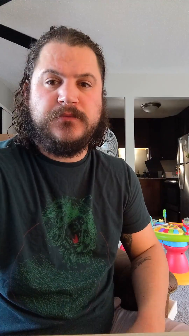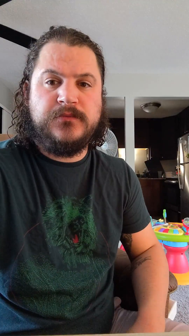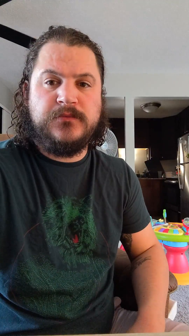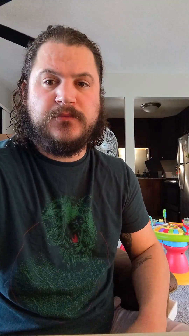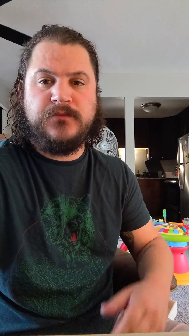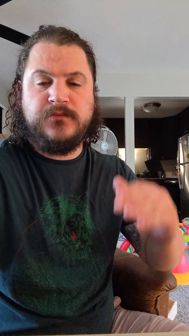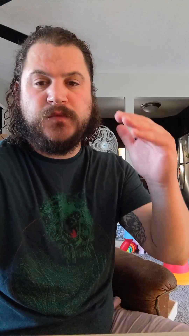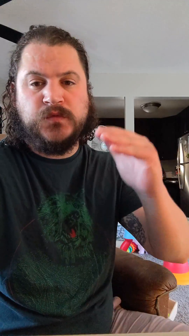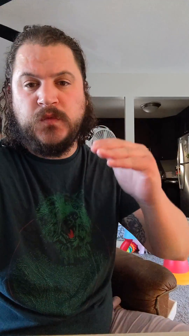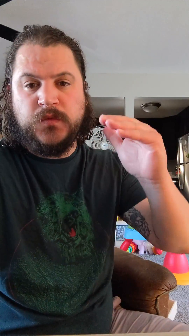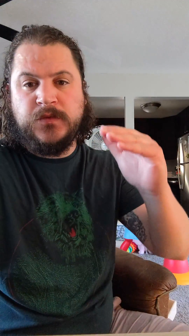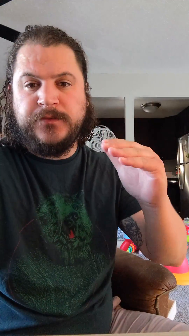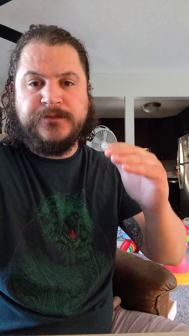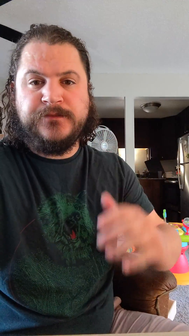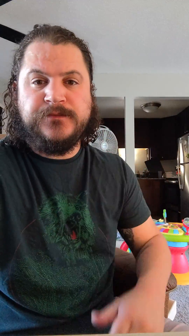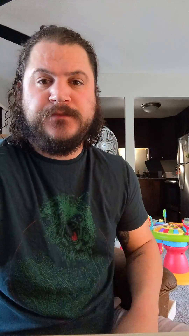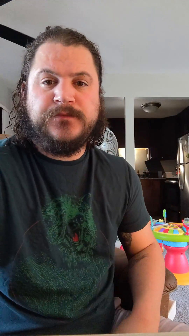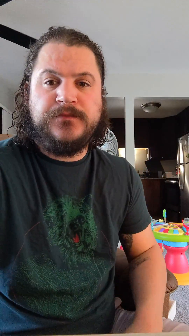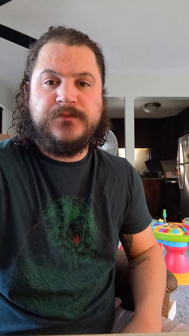short